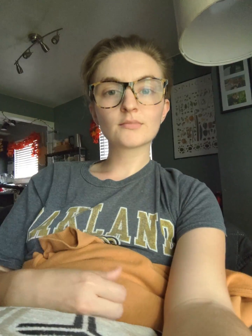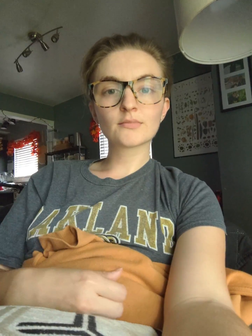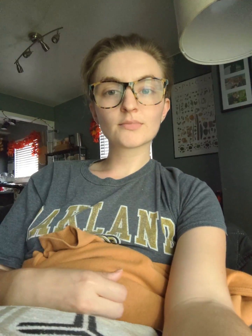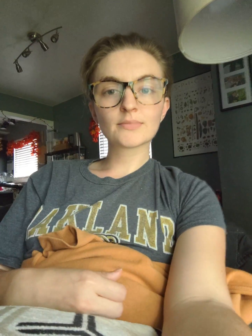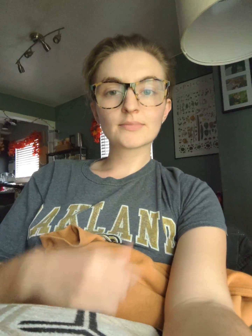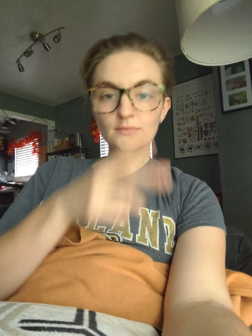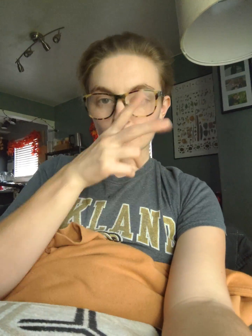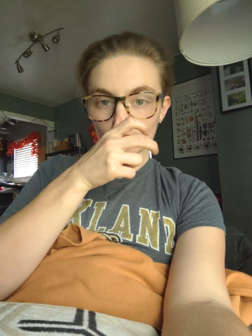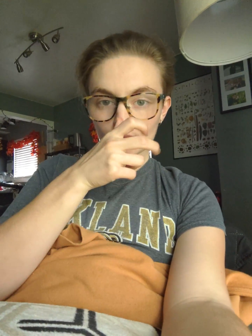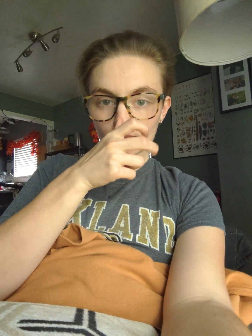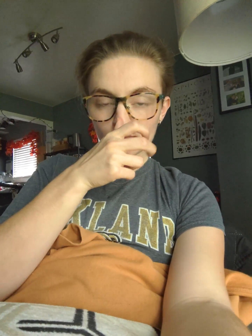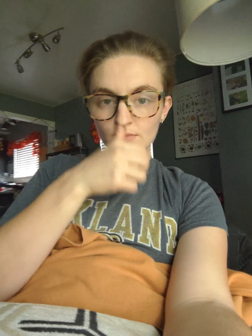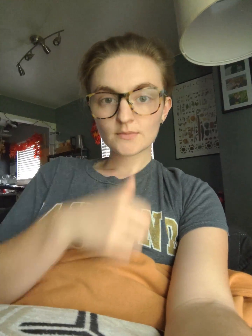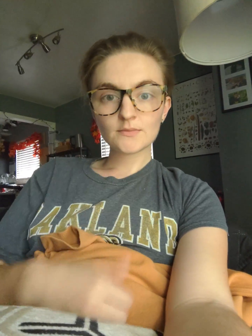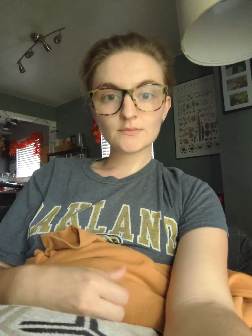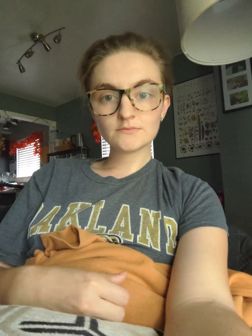ant